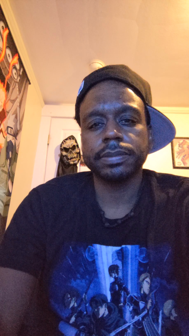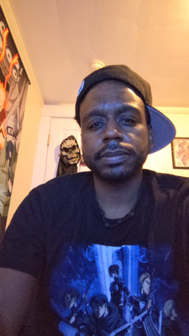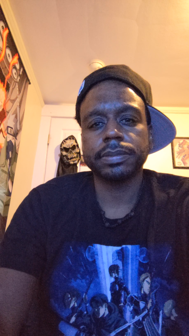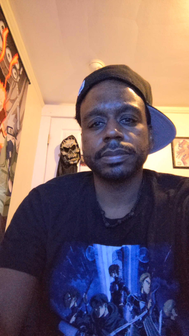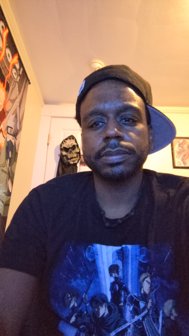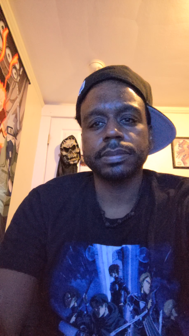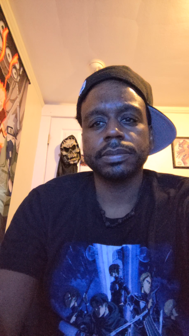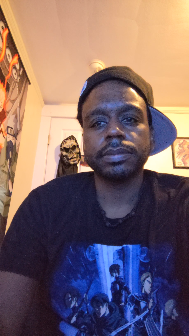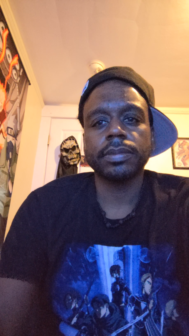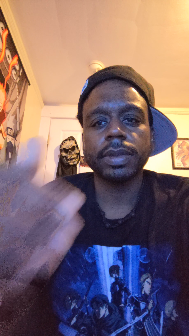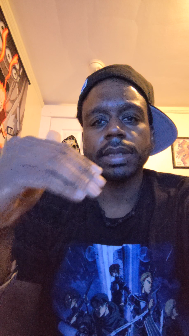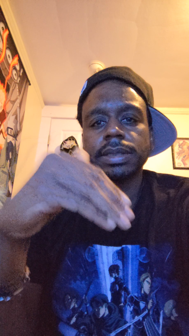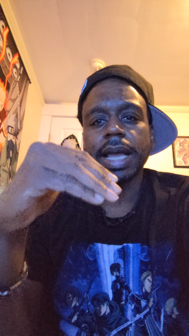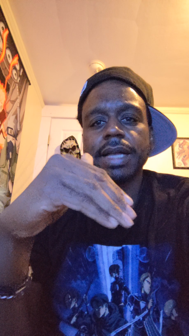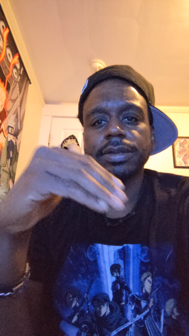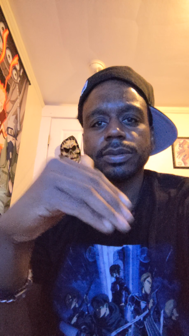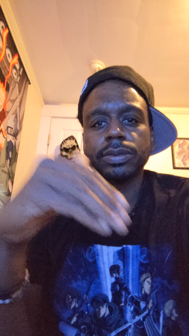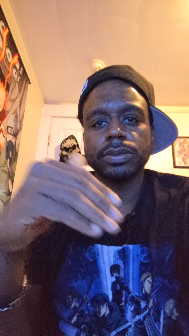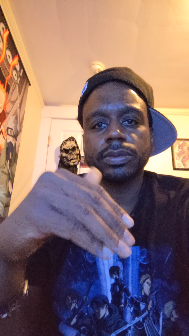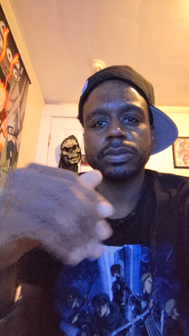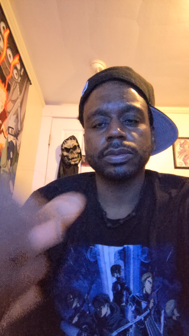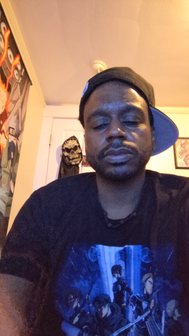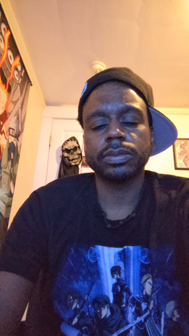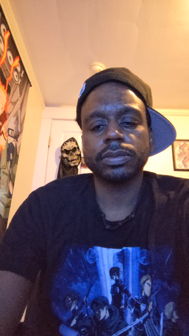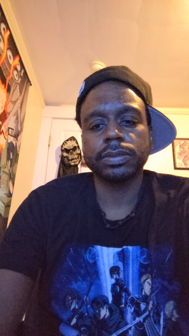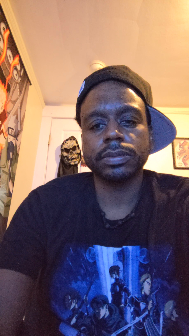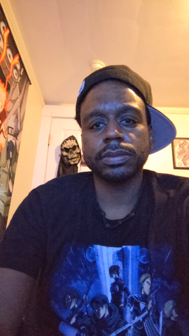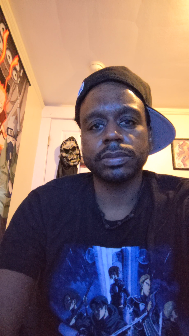doctor